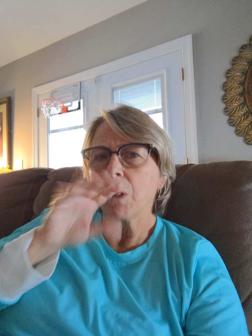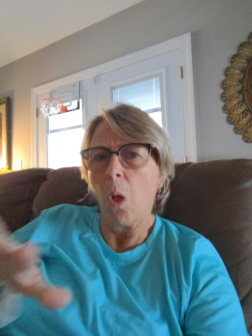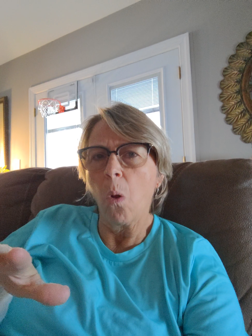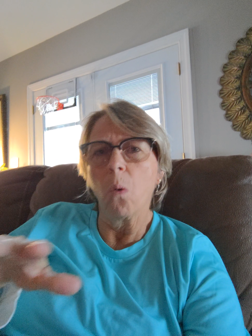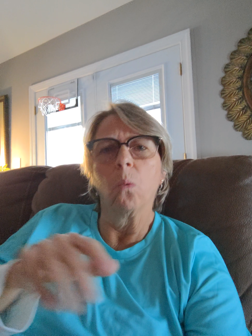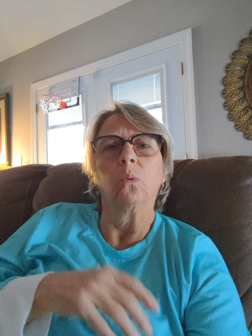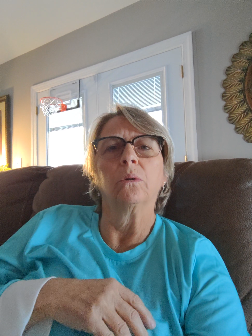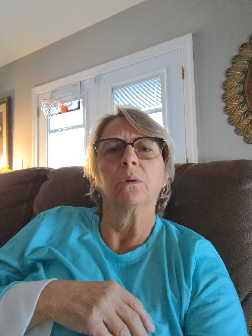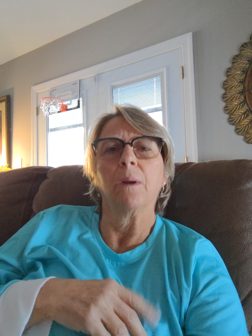blow